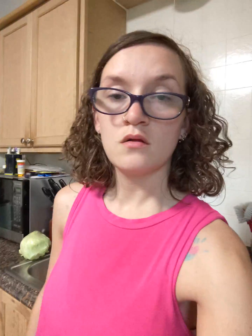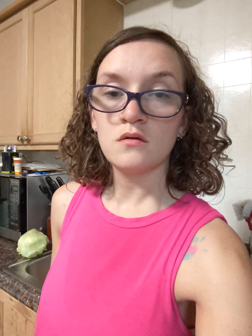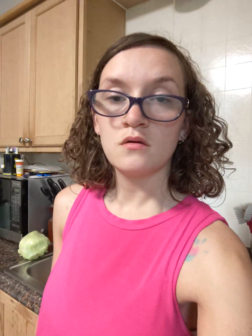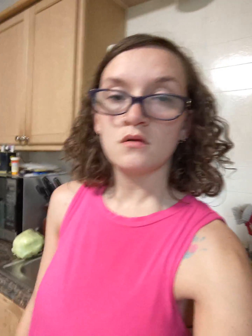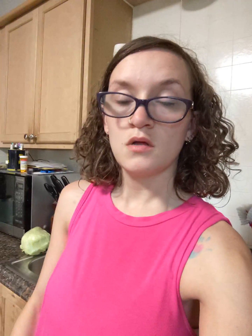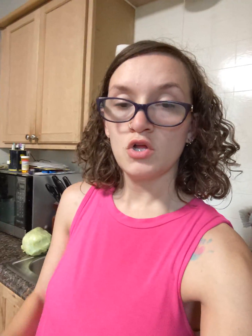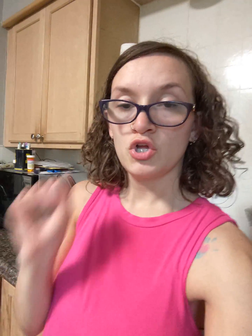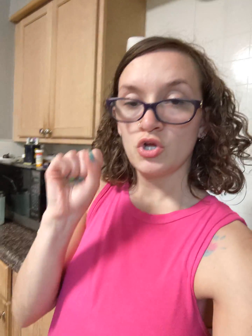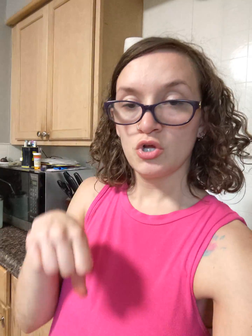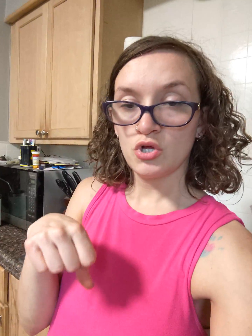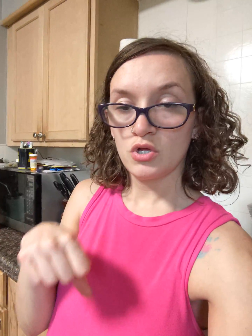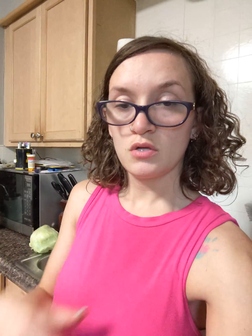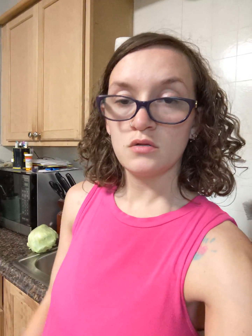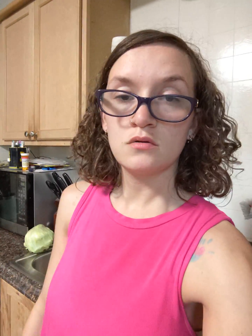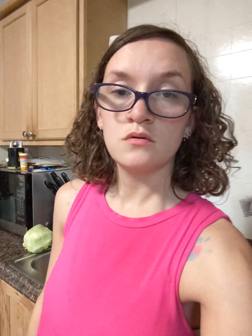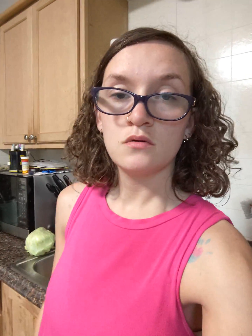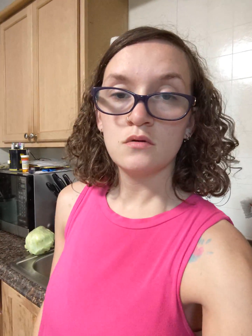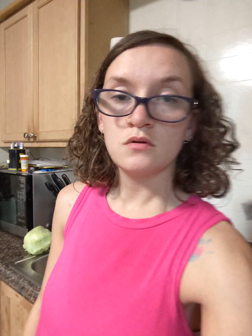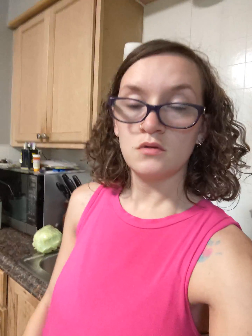could